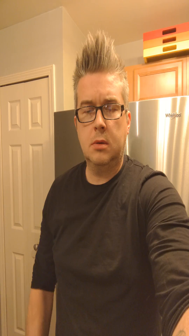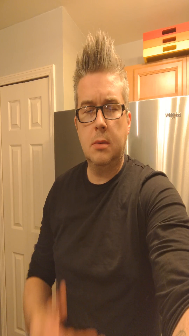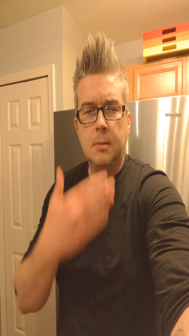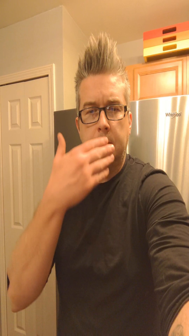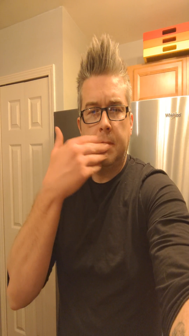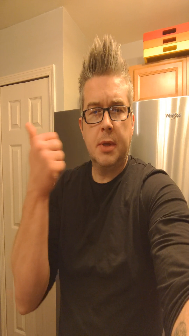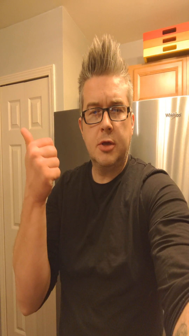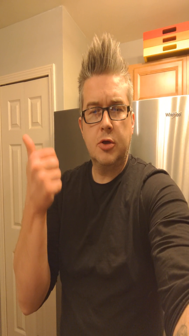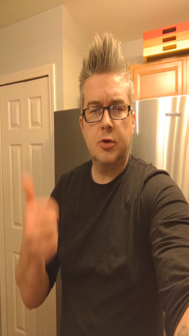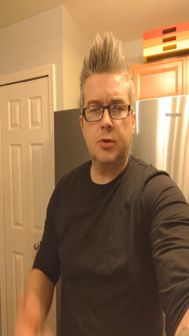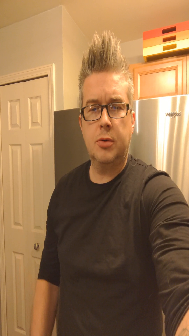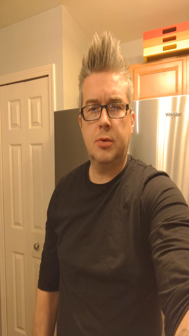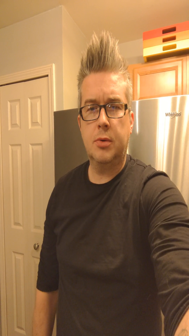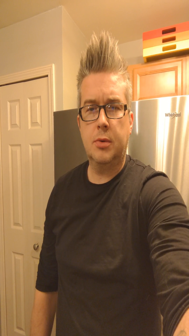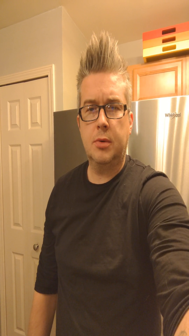better